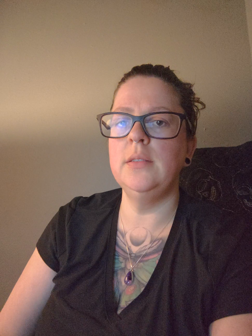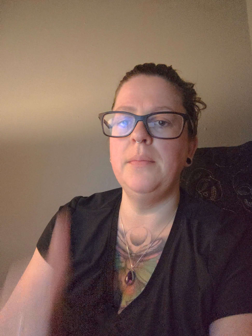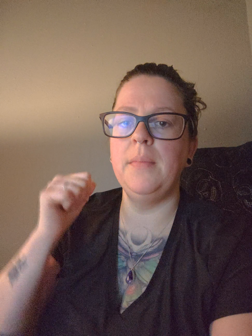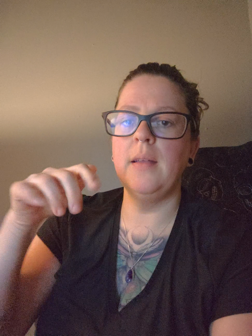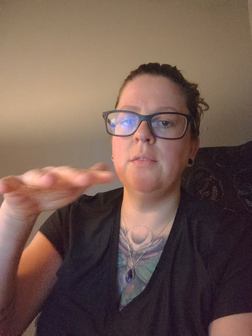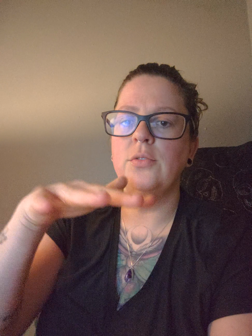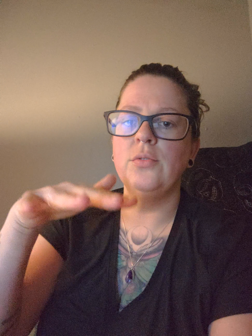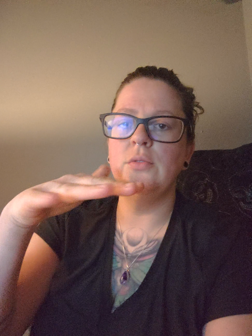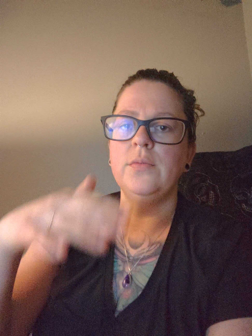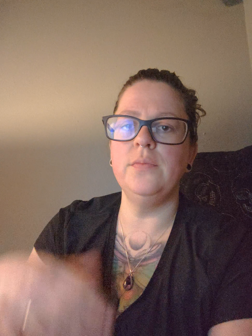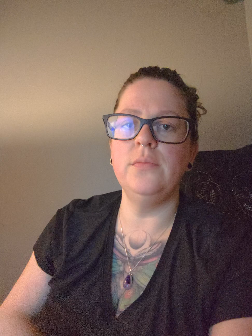backyard